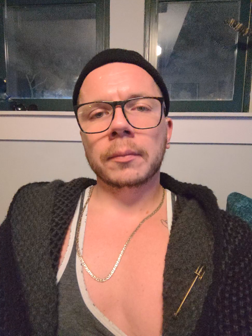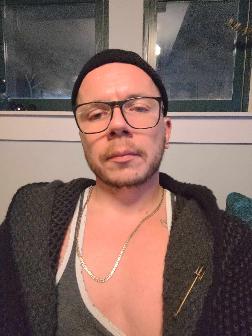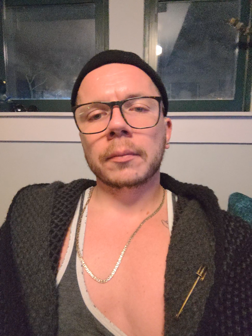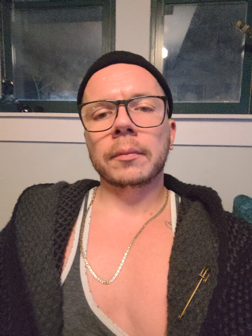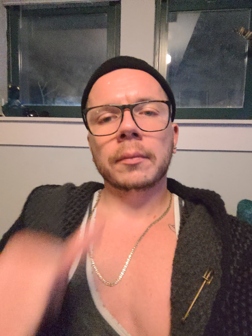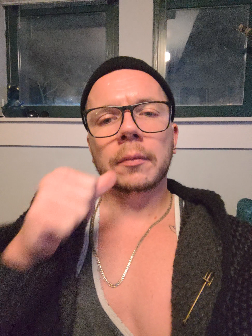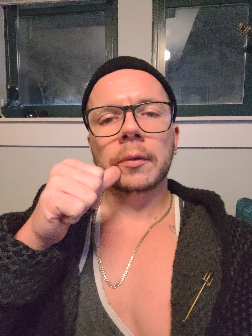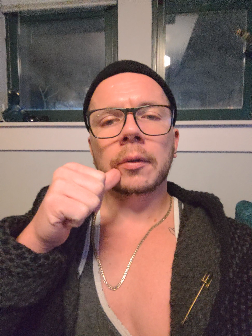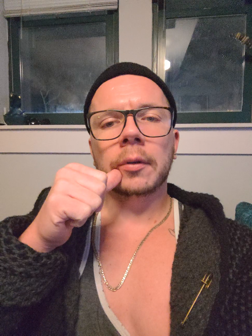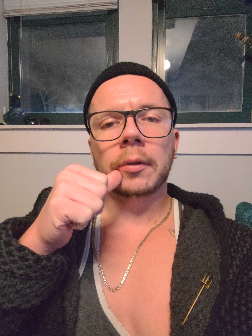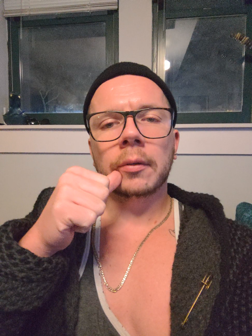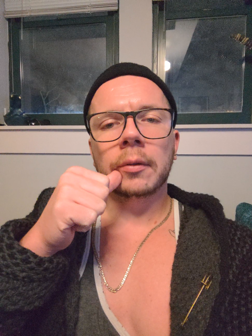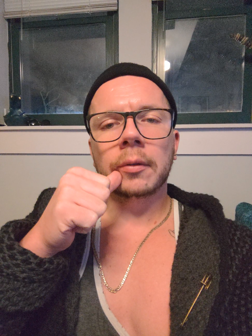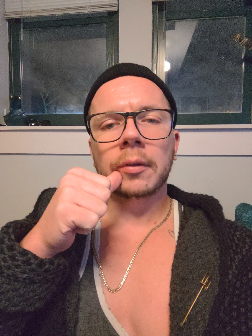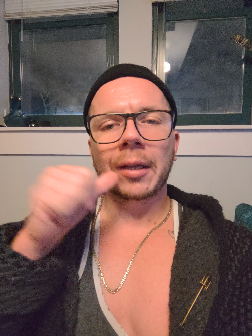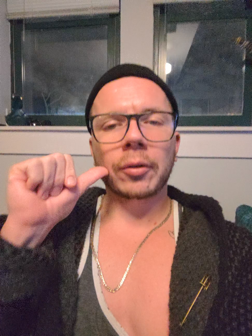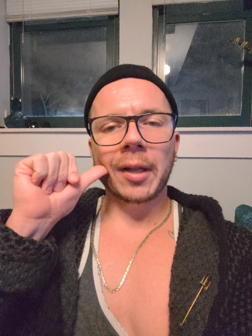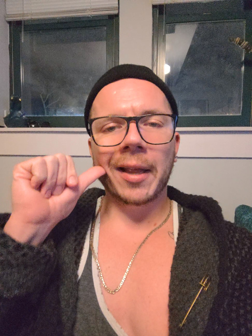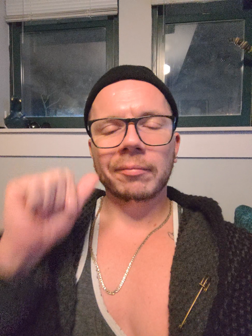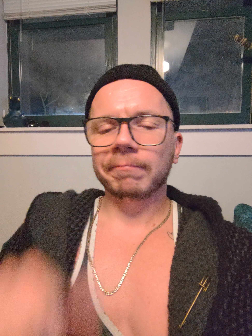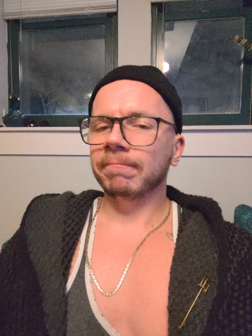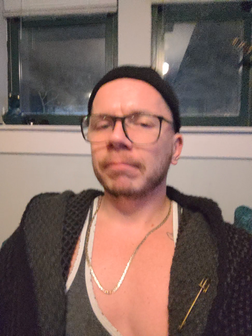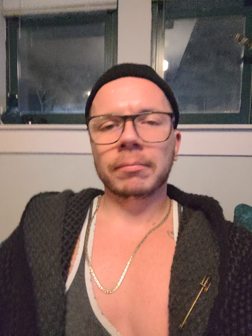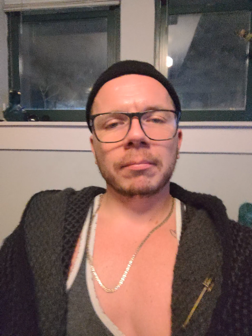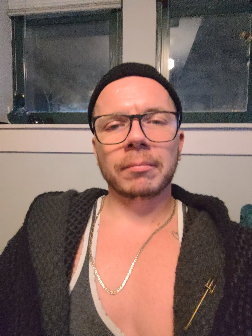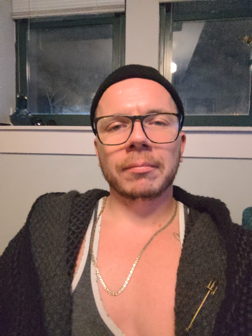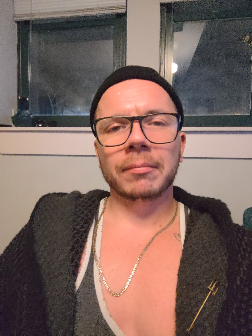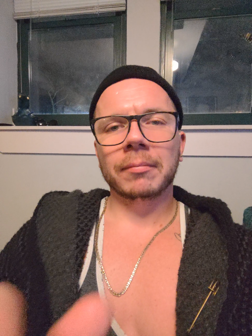yesterday